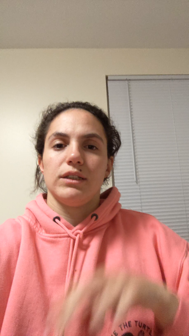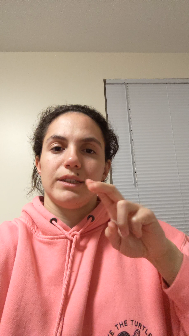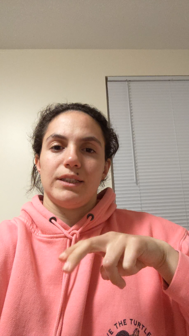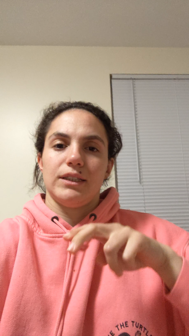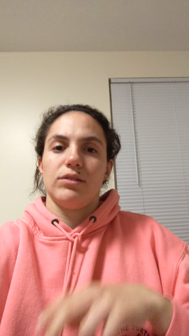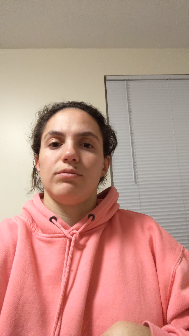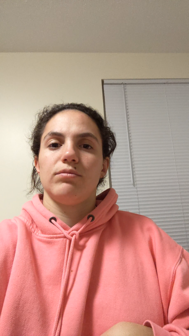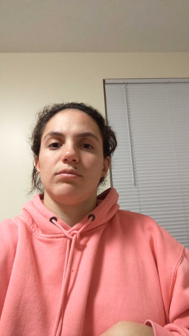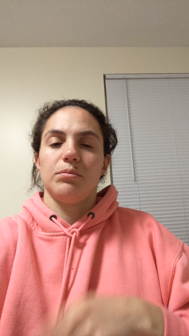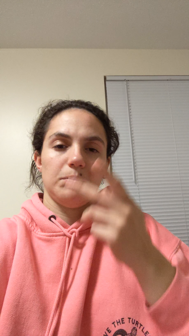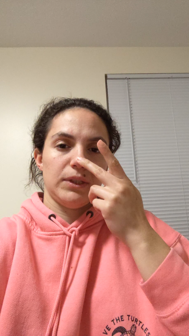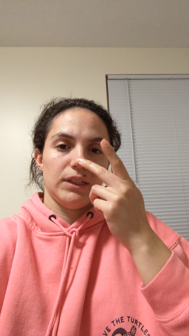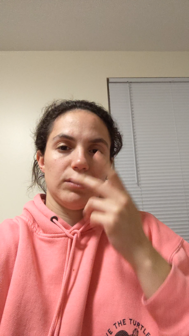penis